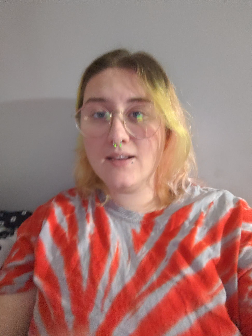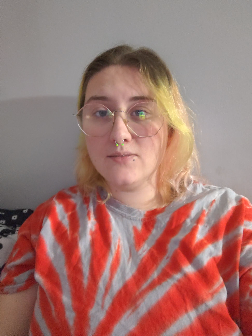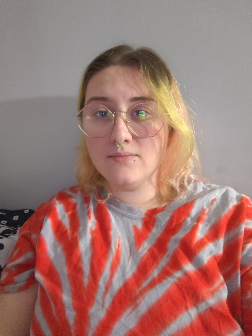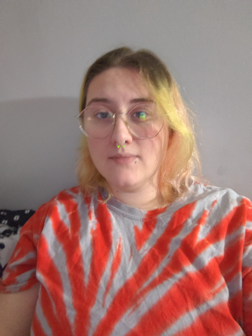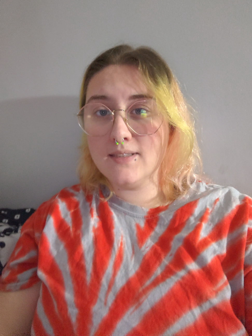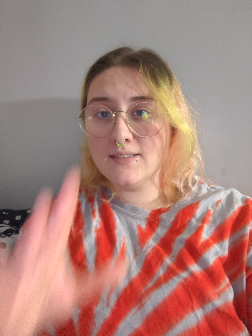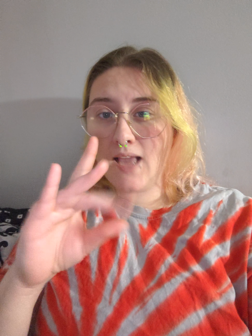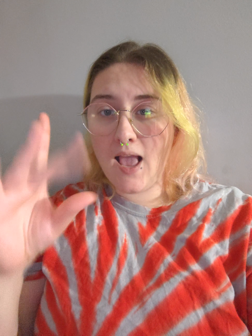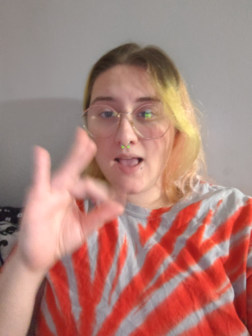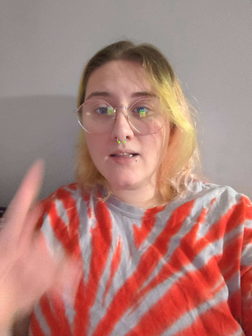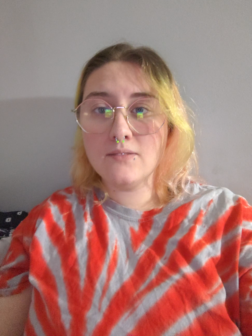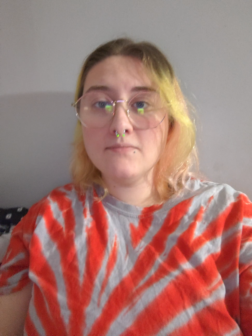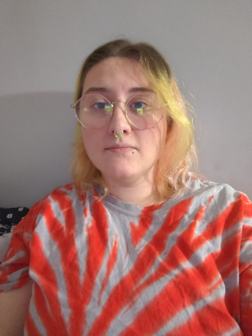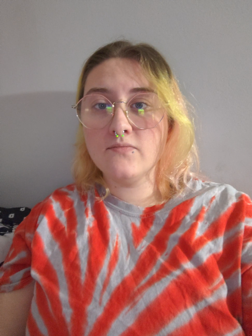say